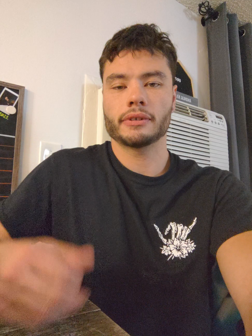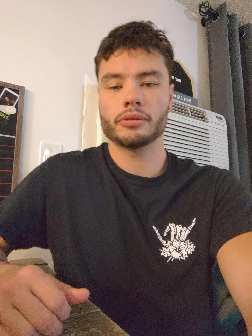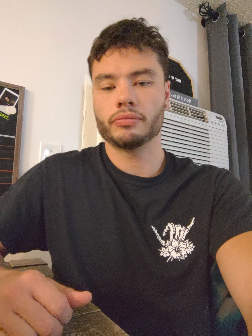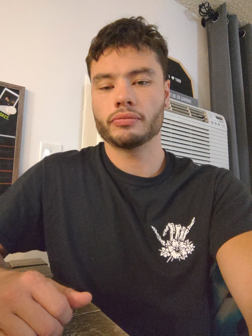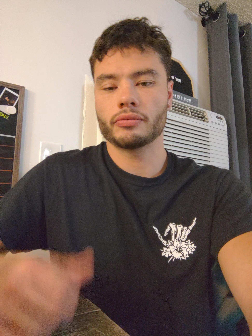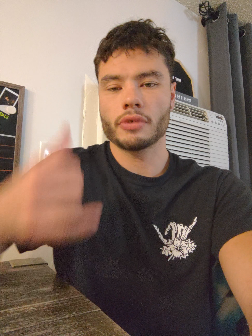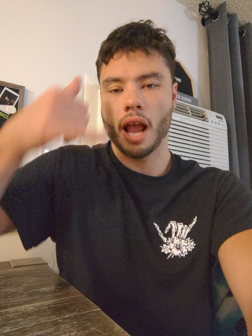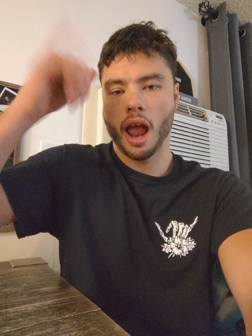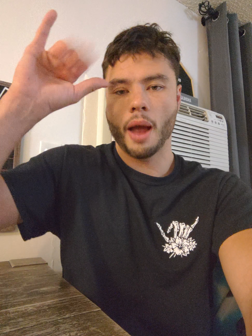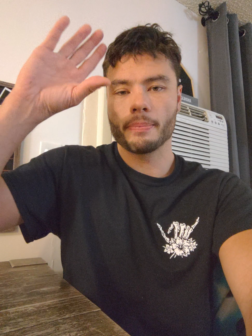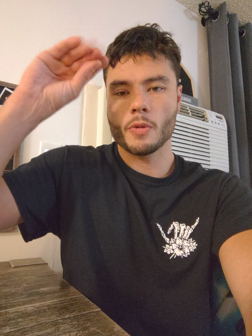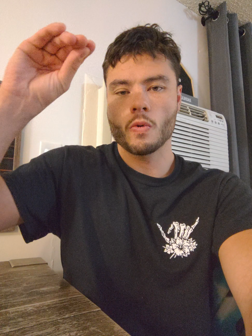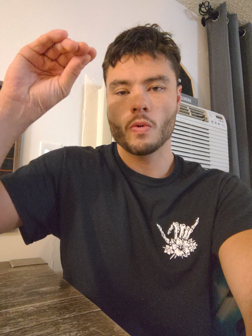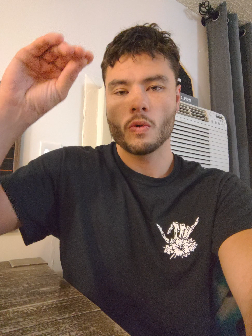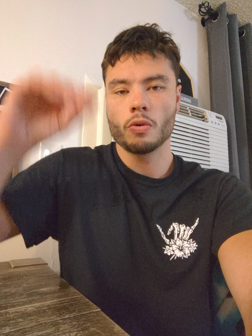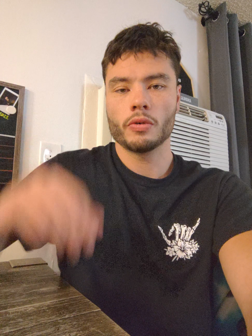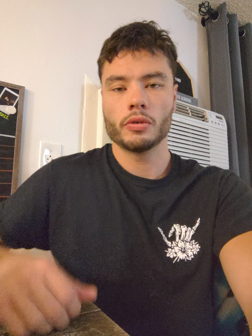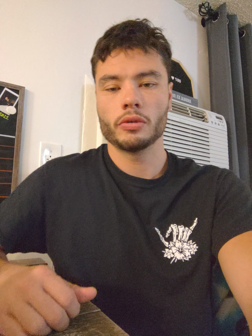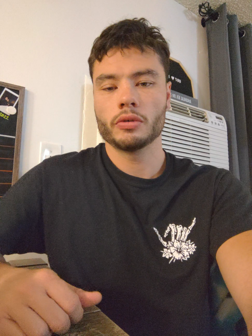cowboy